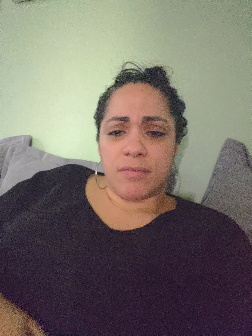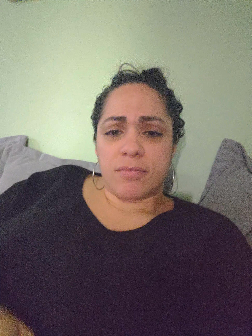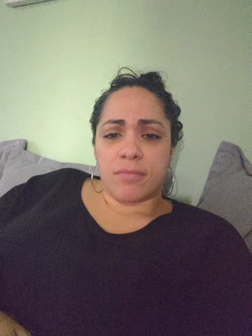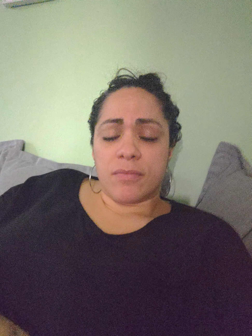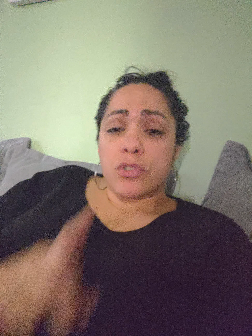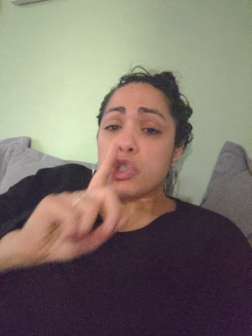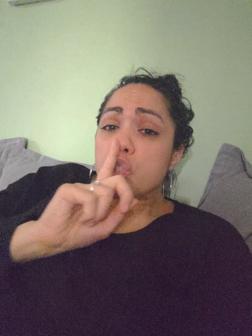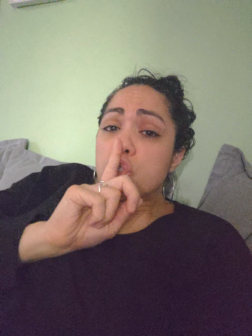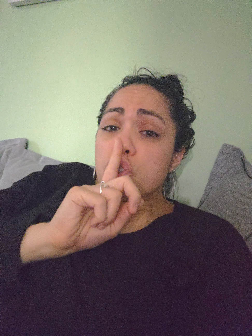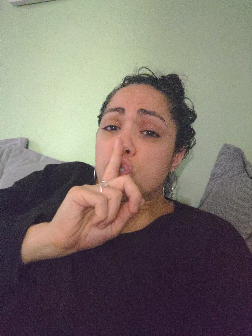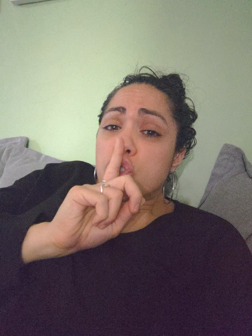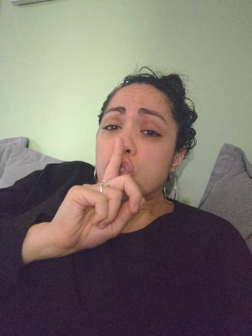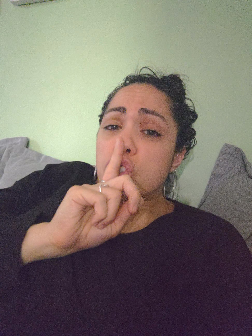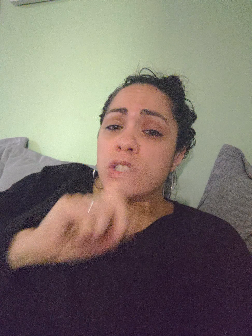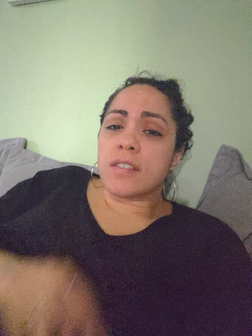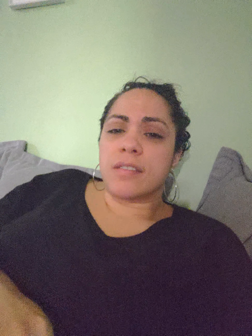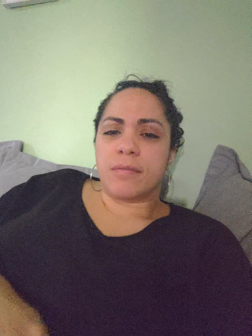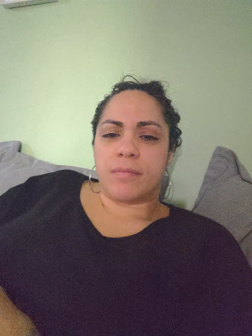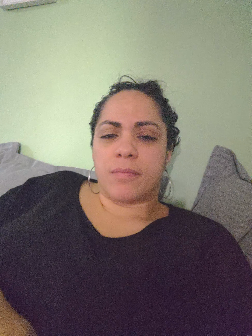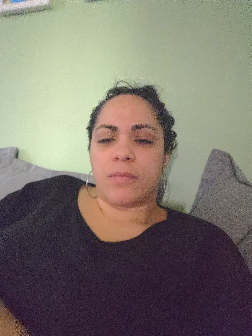shhh